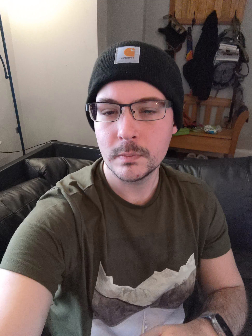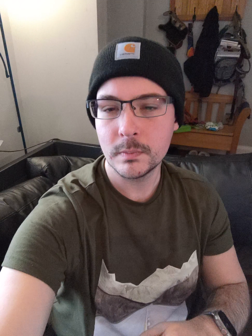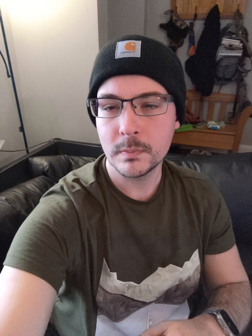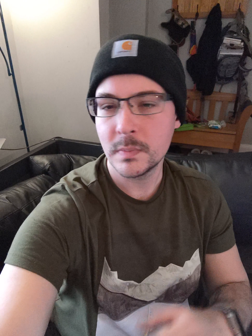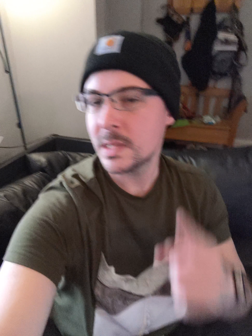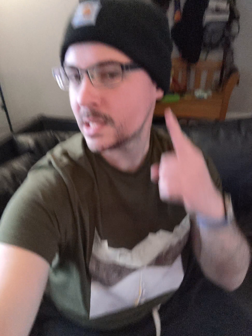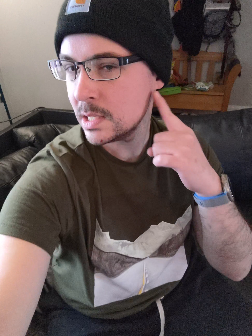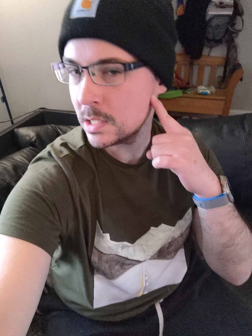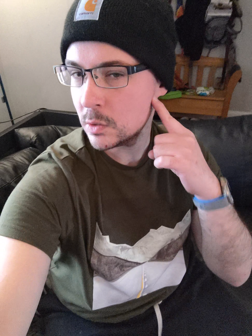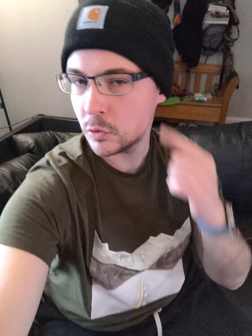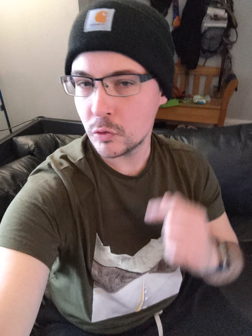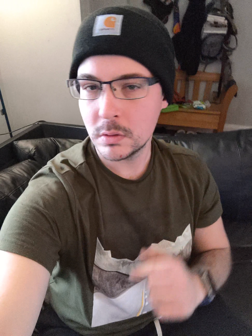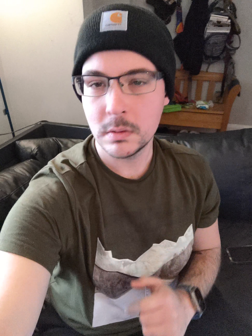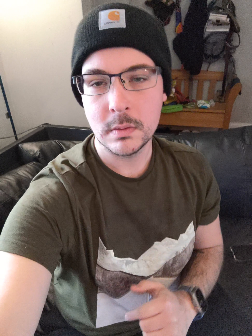ear